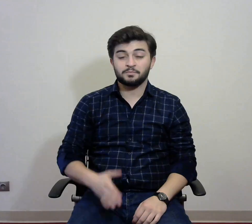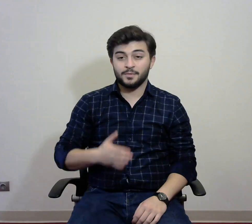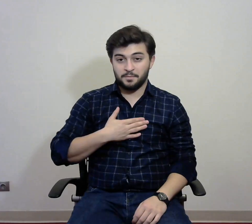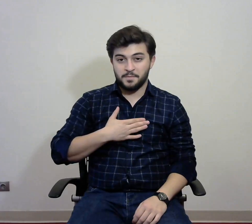mənim